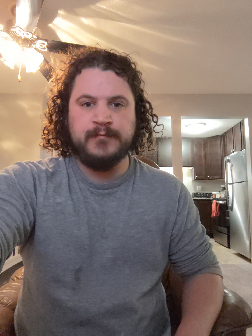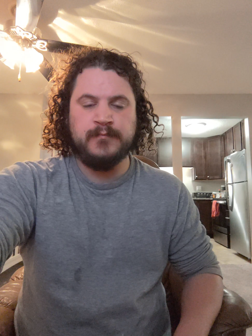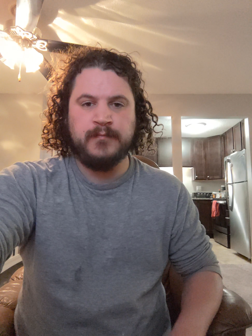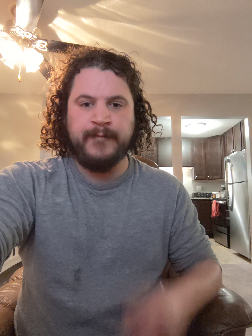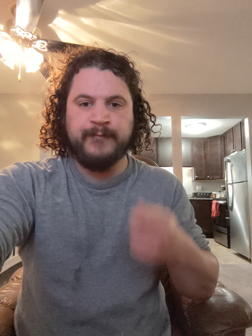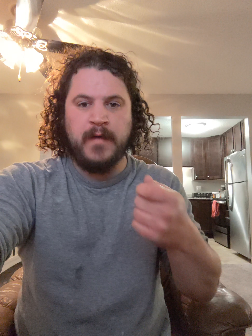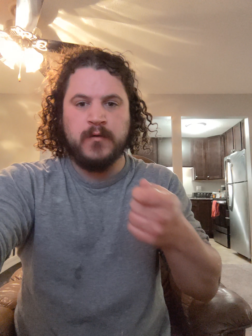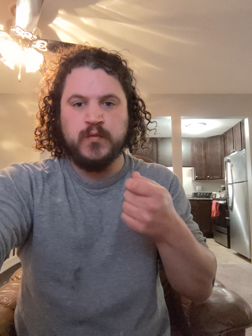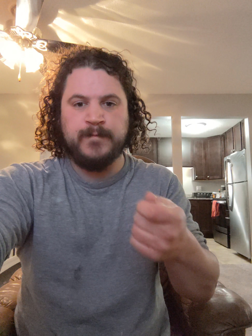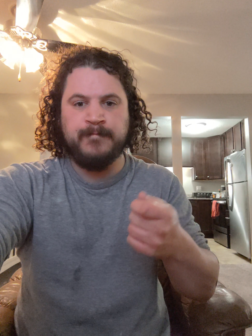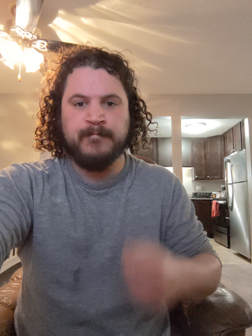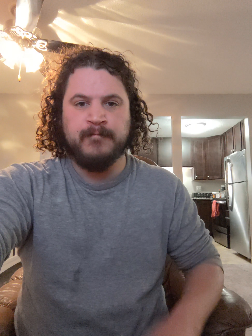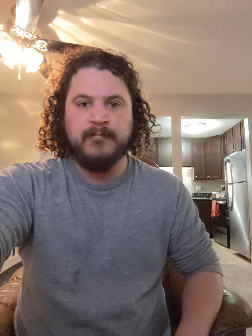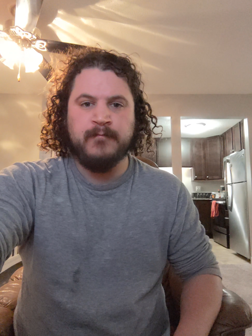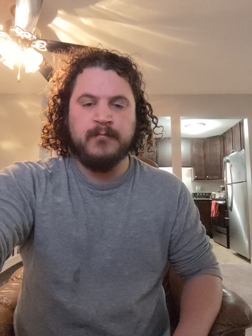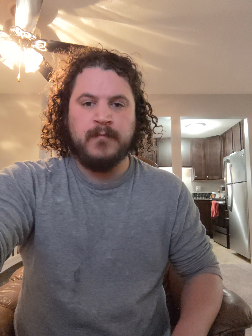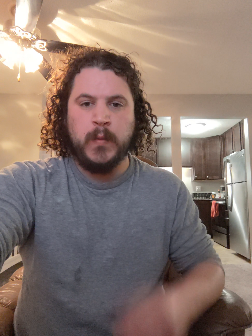vacuum